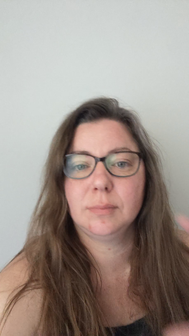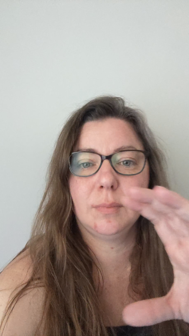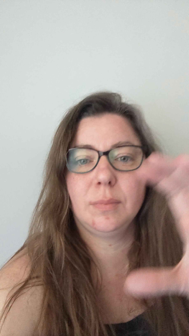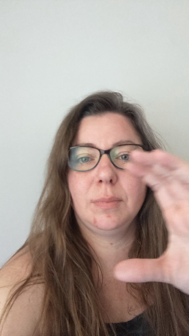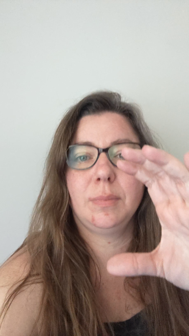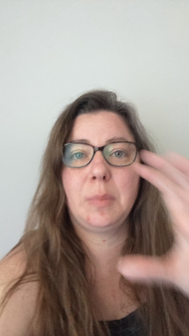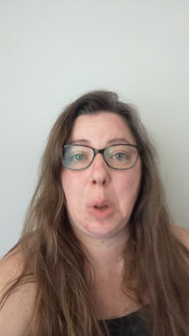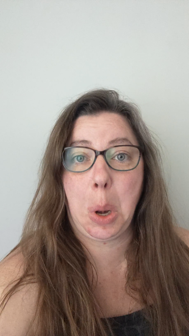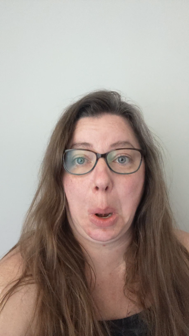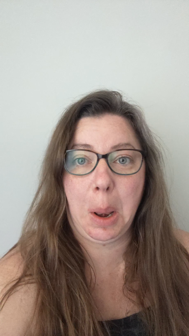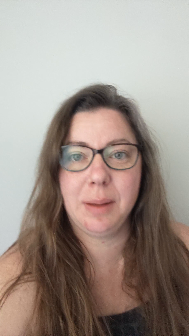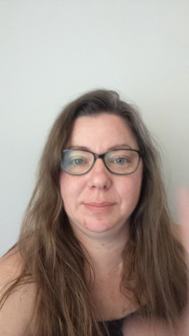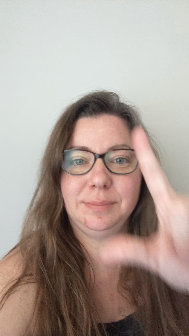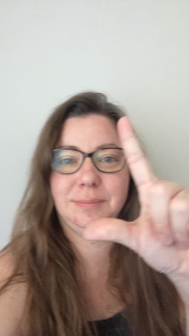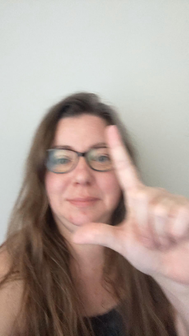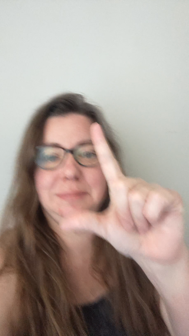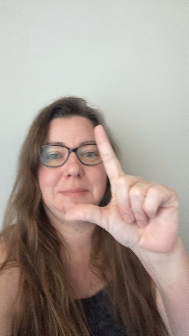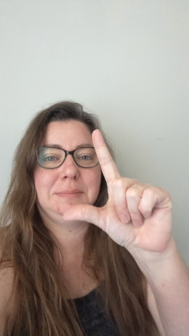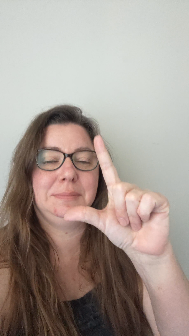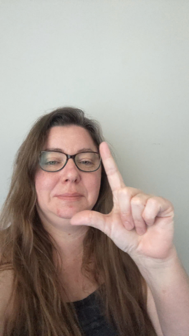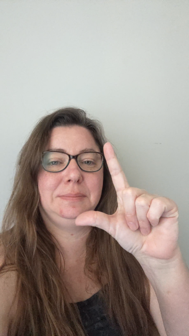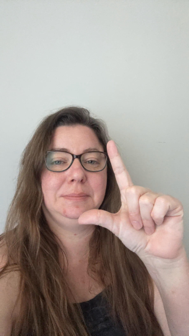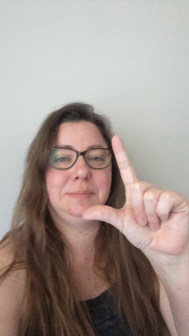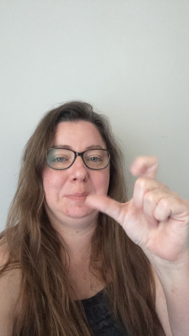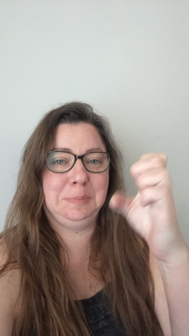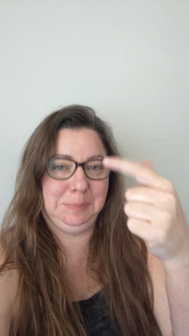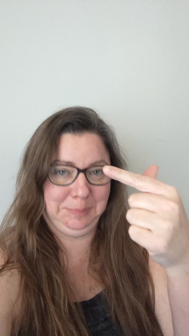leg